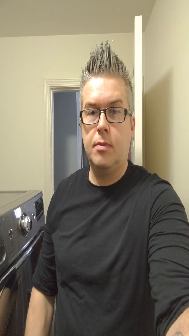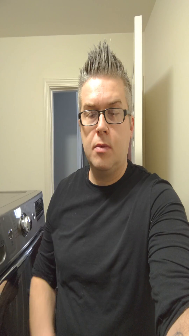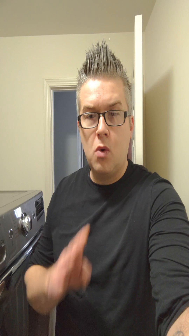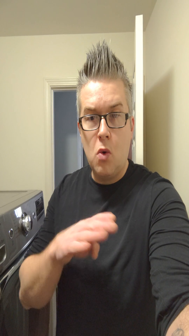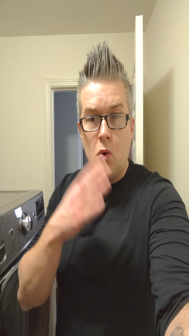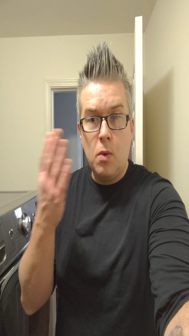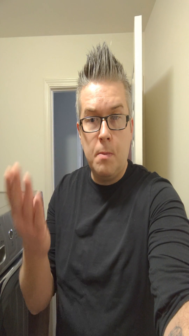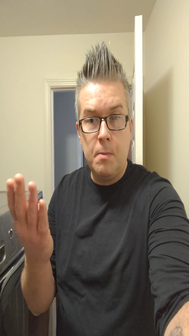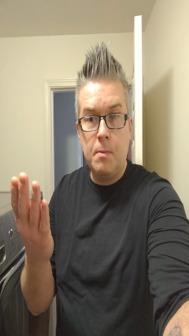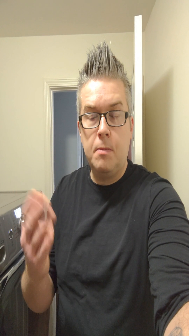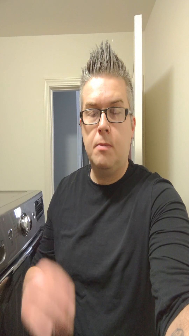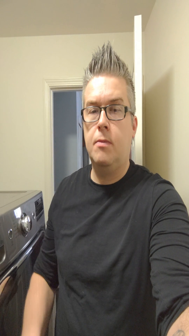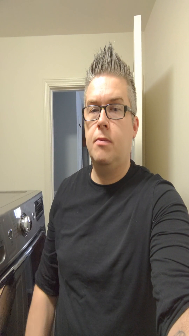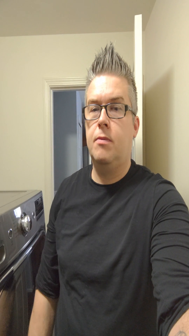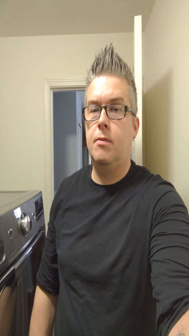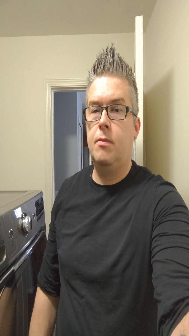open